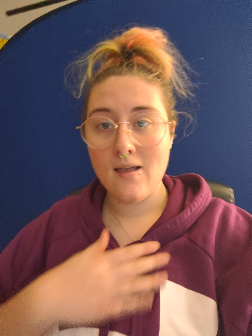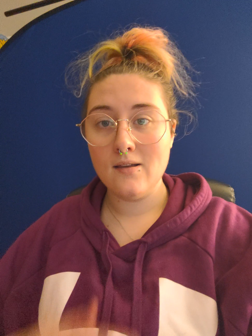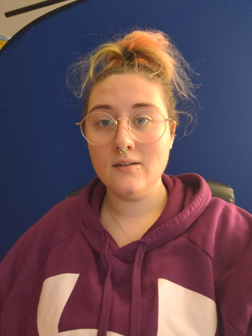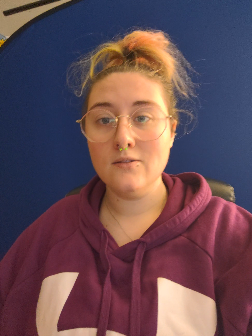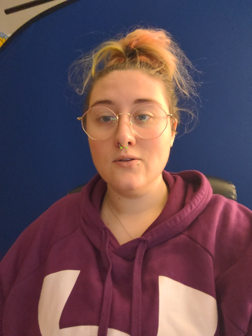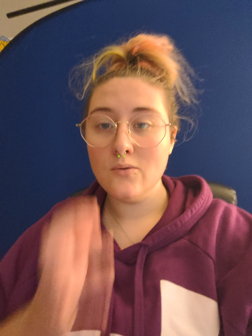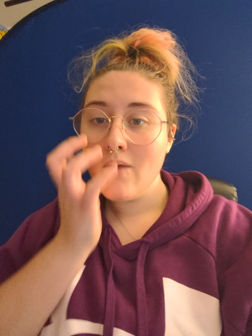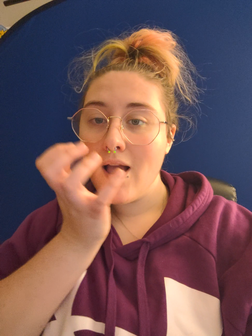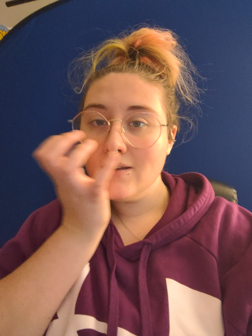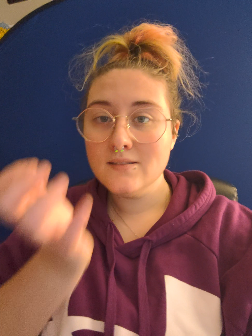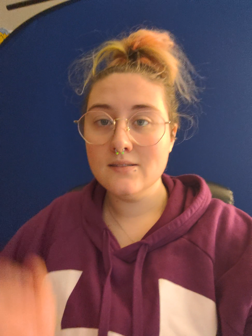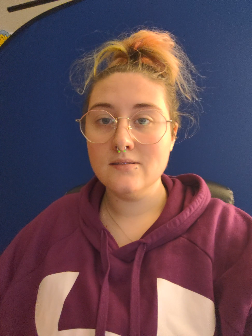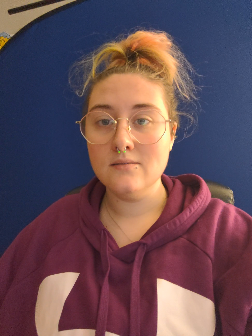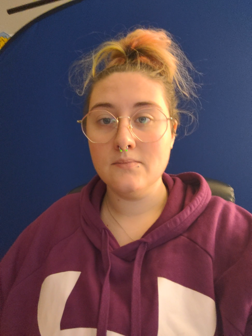grass